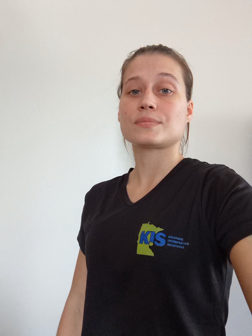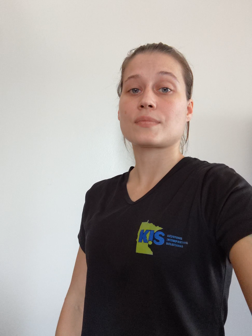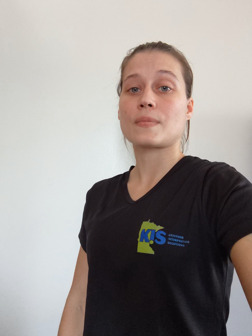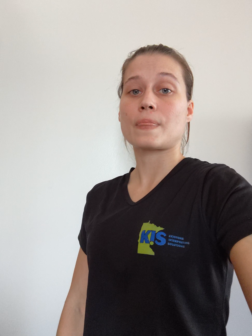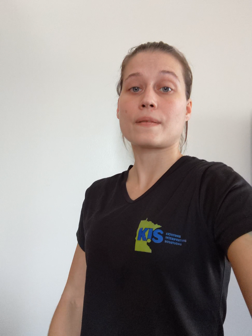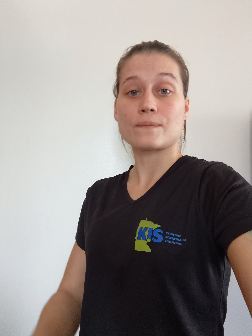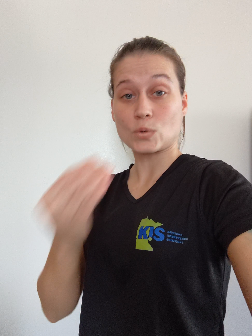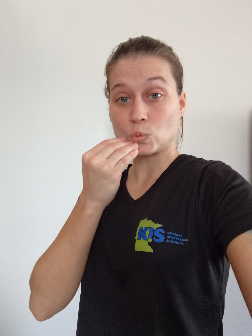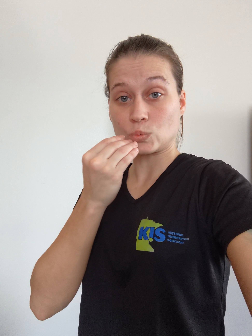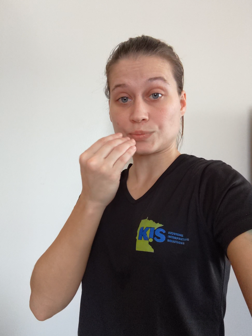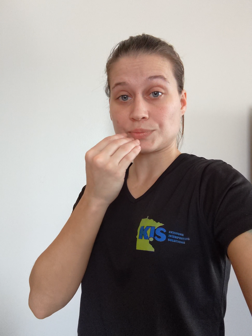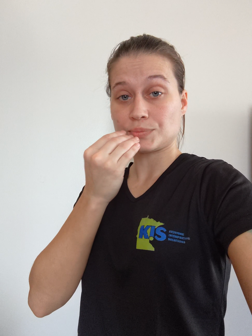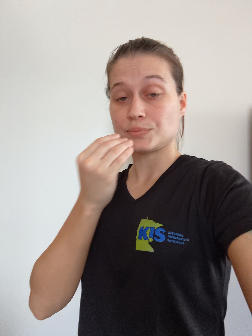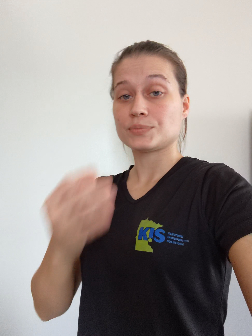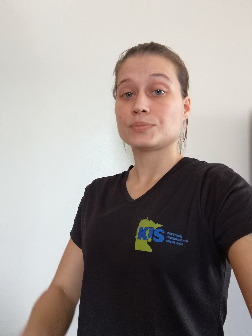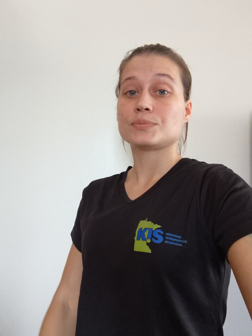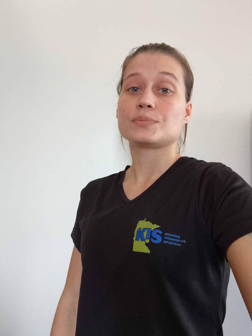food